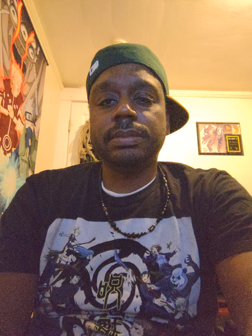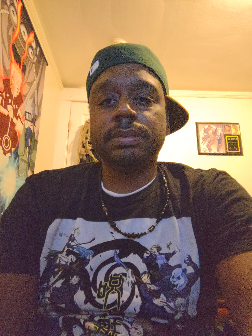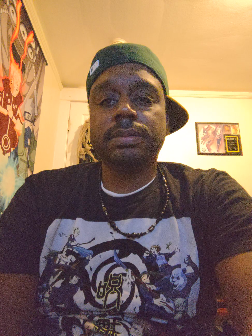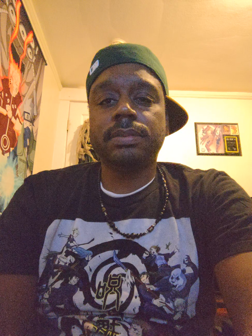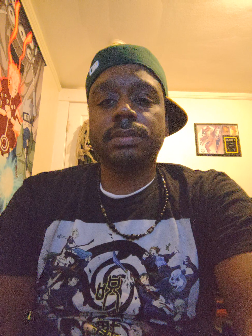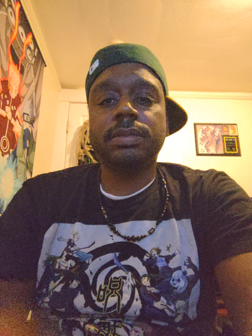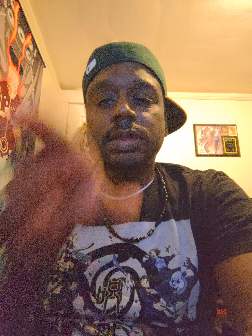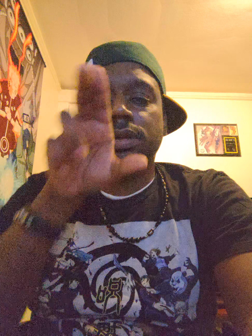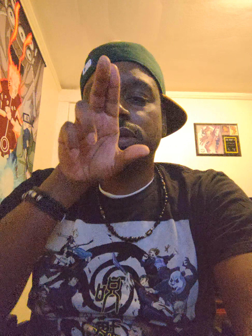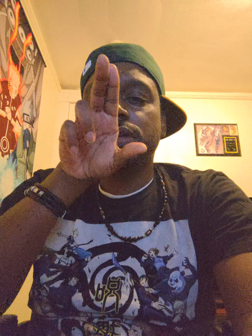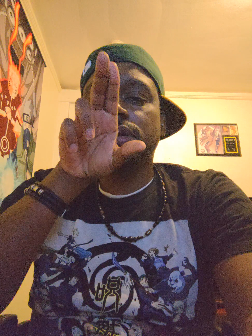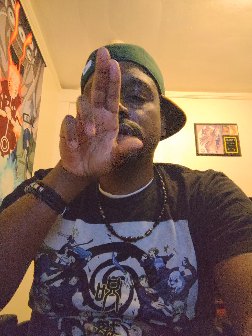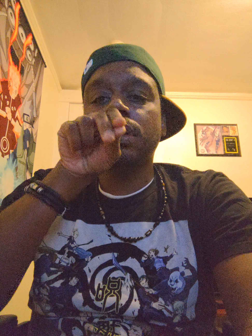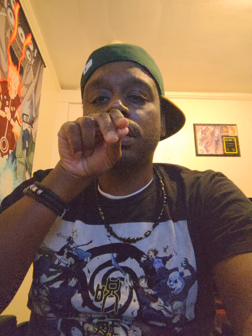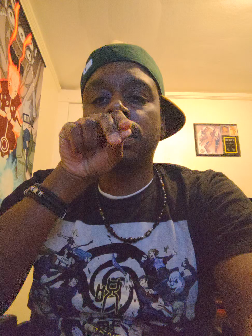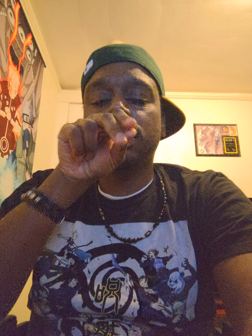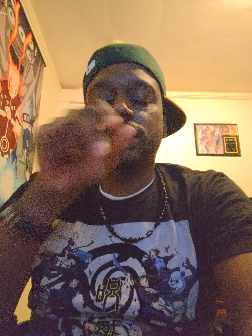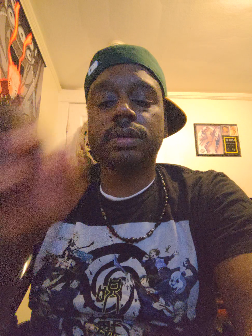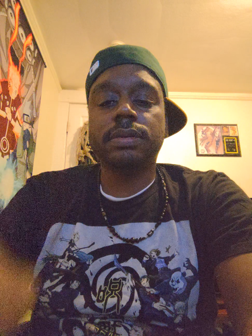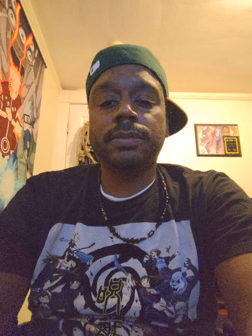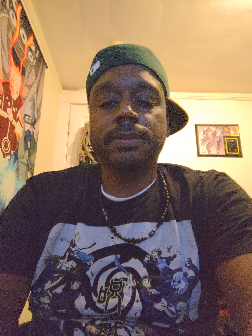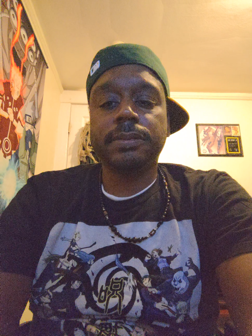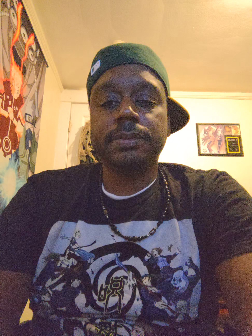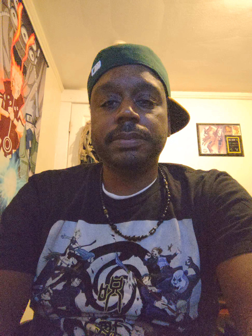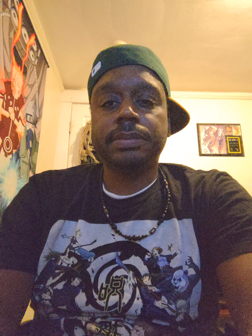duck